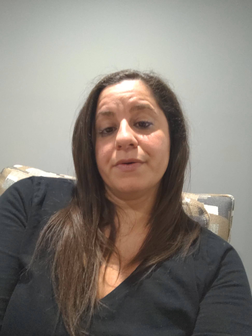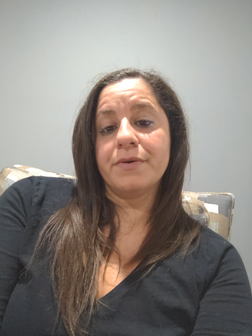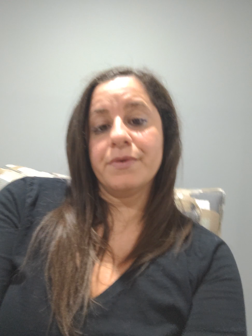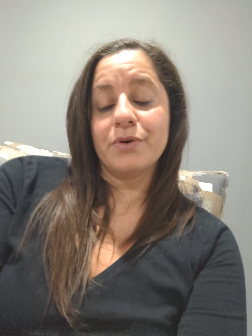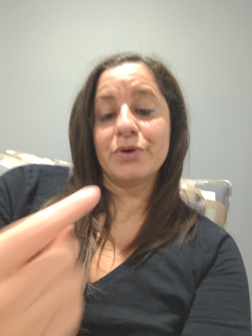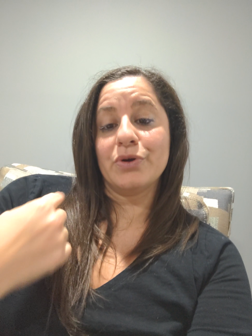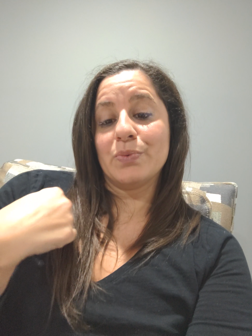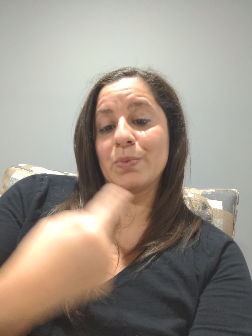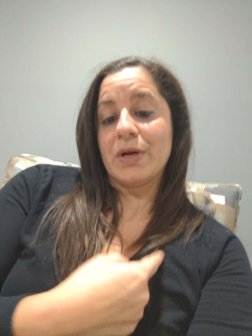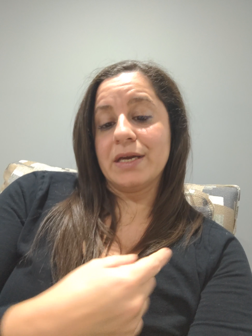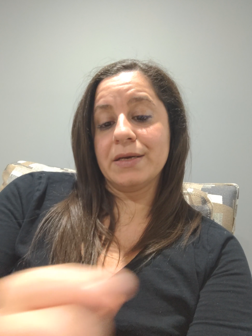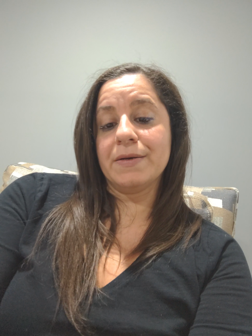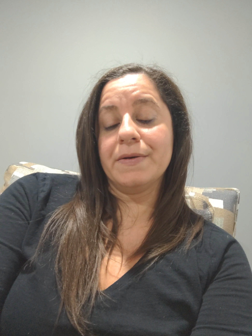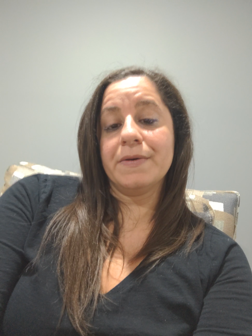we